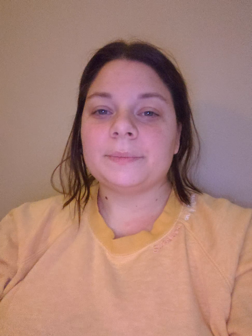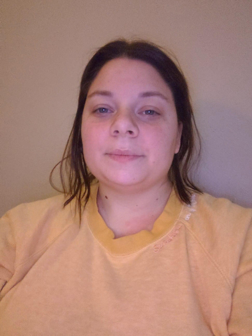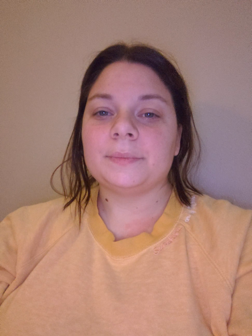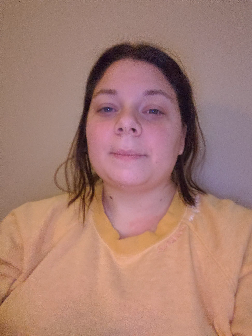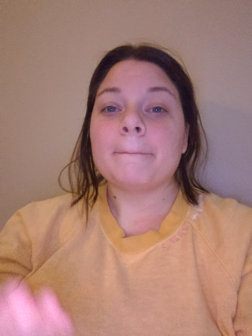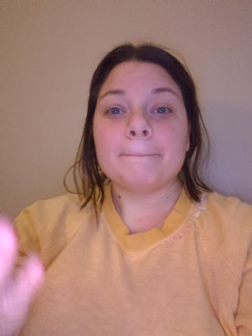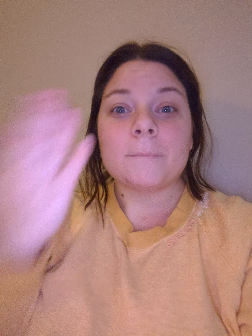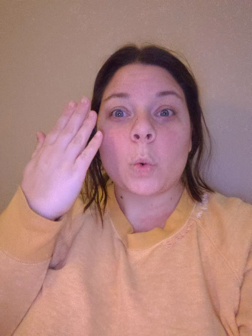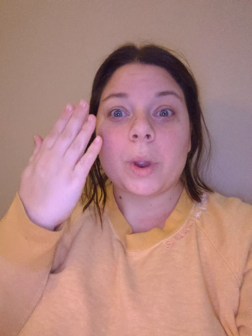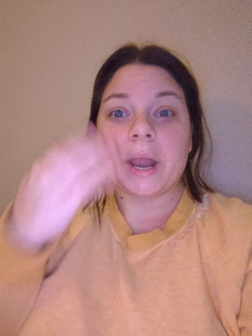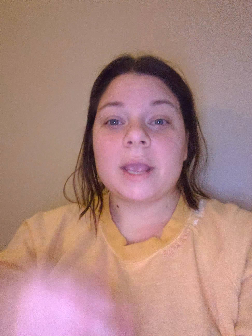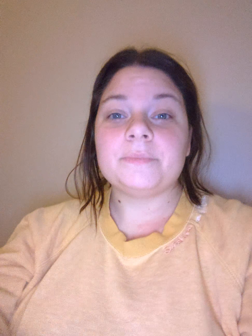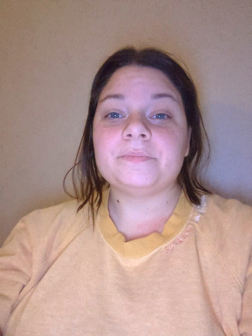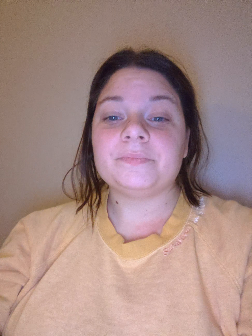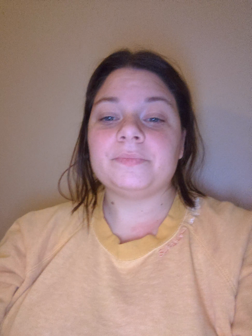morning